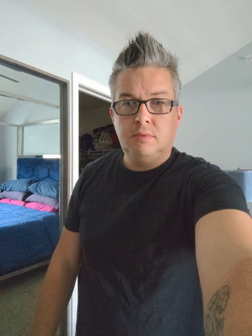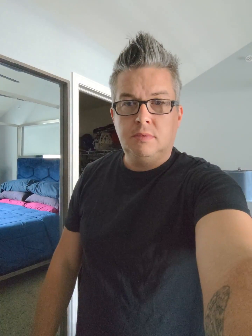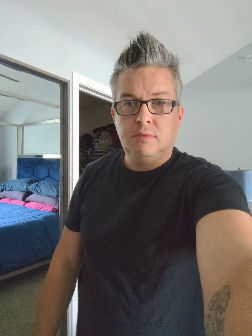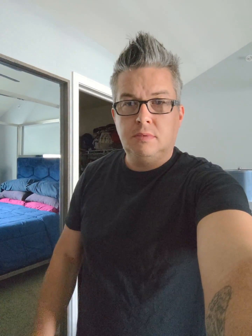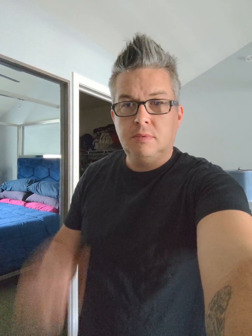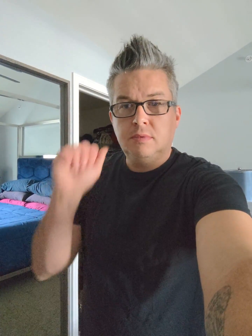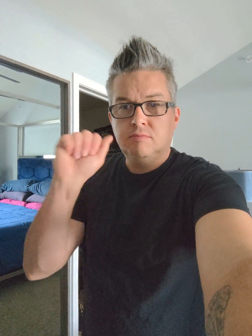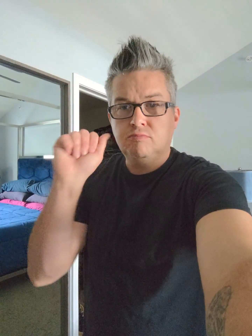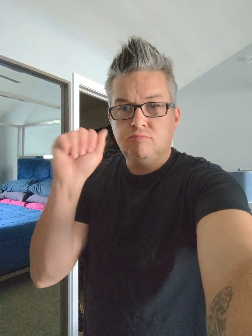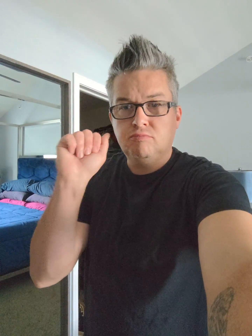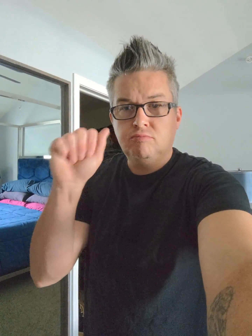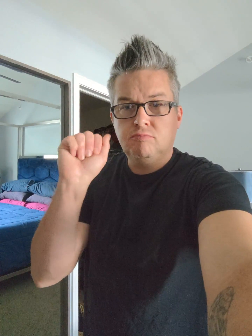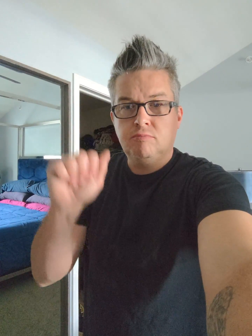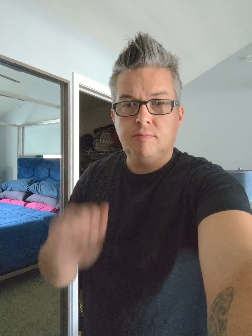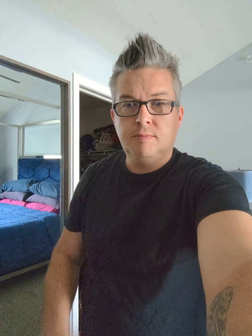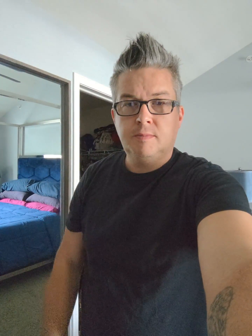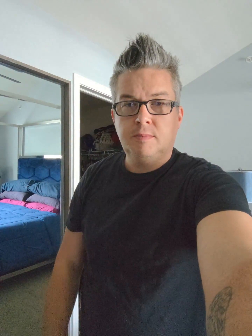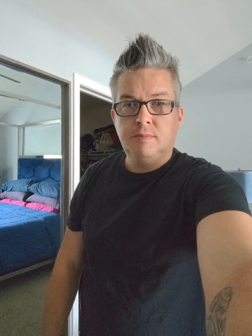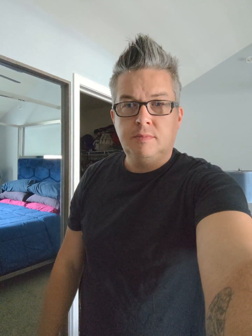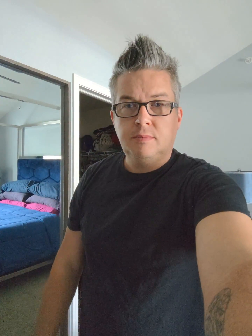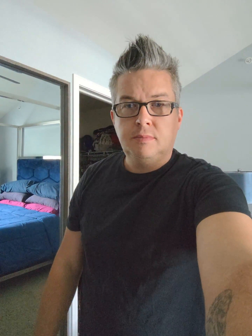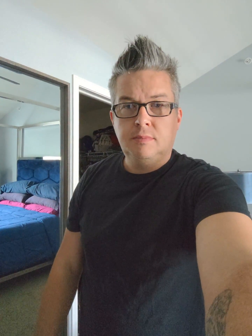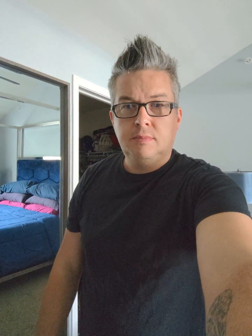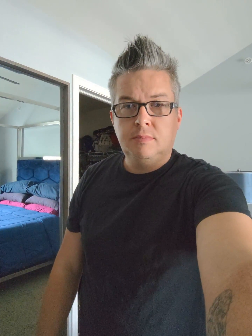knock